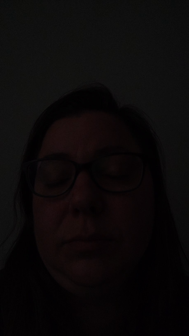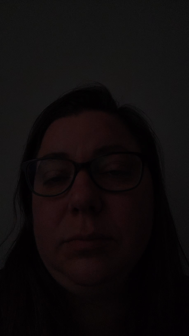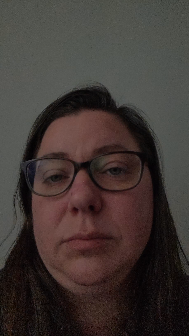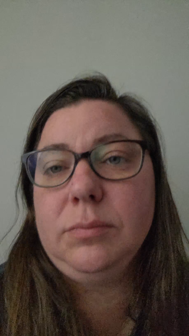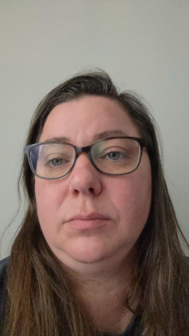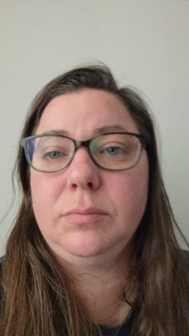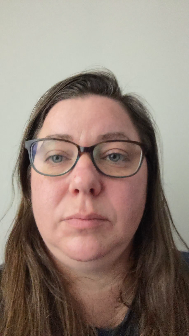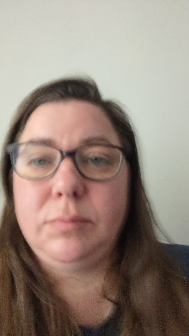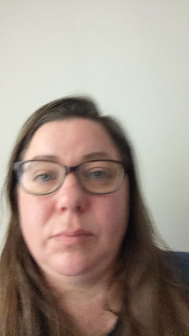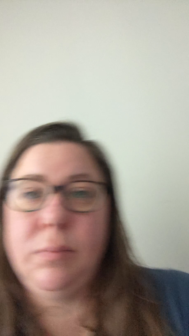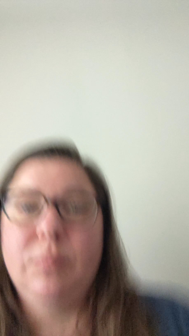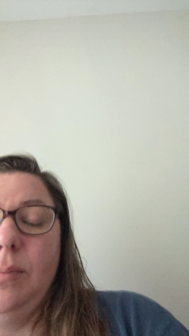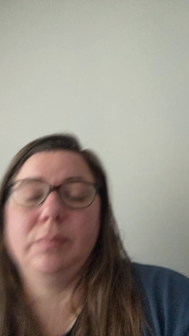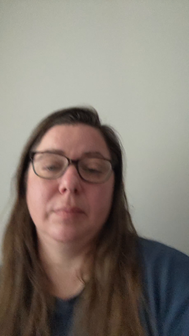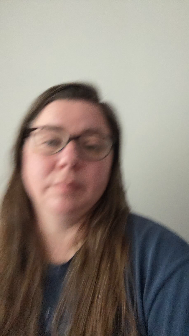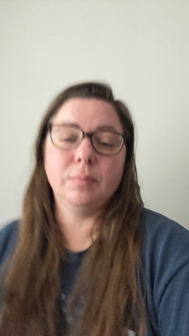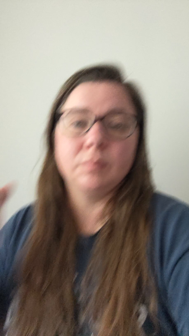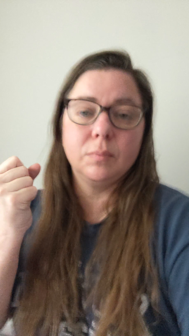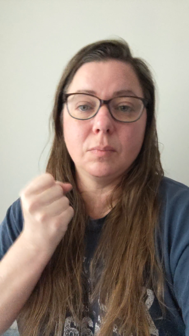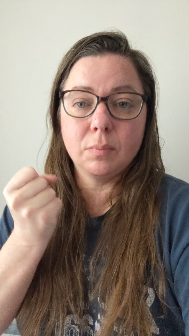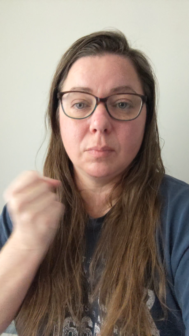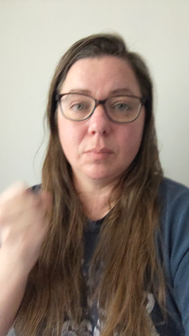cold